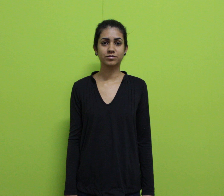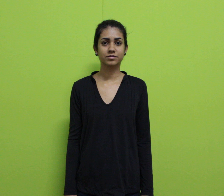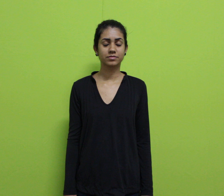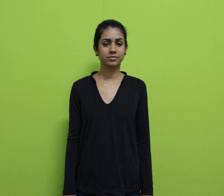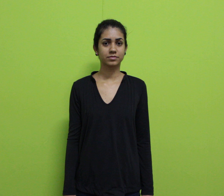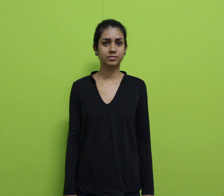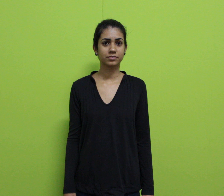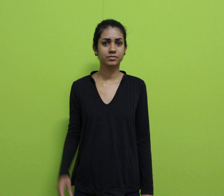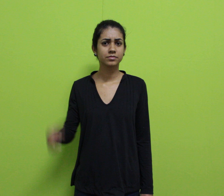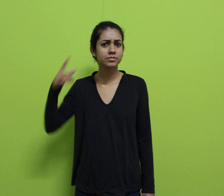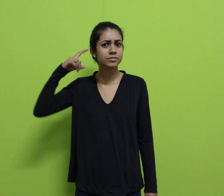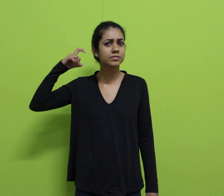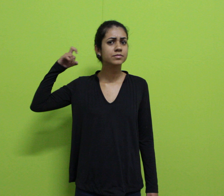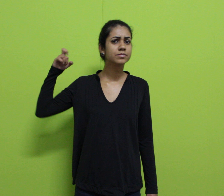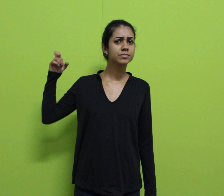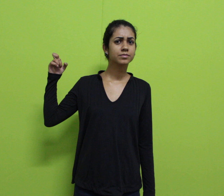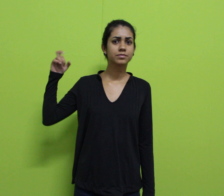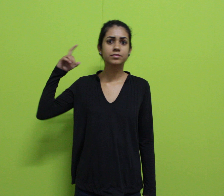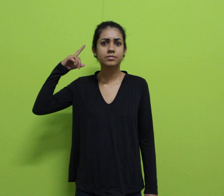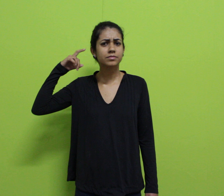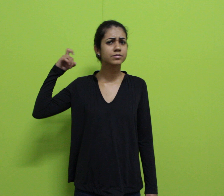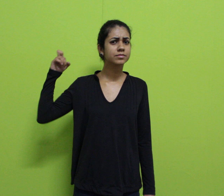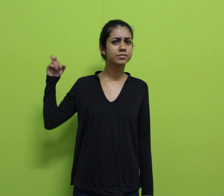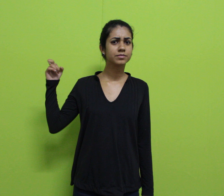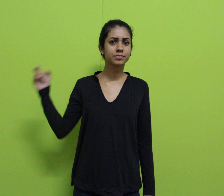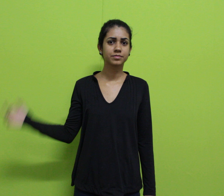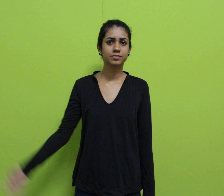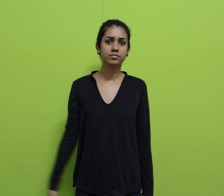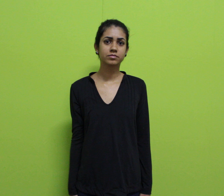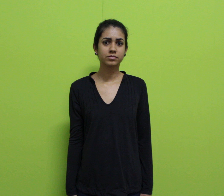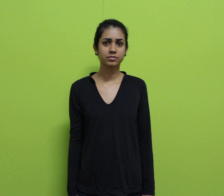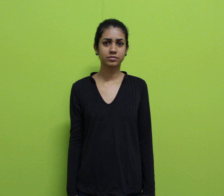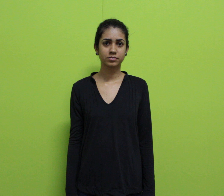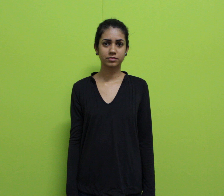barulho